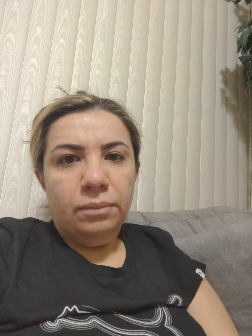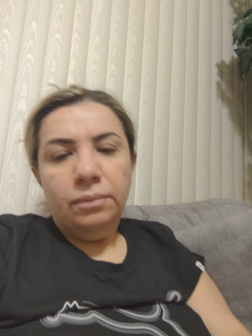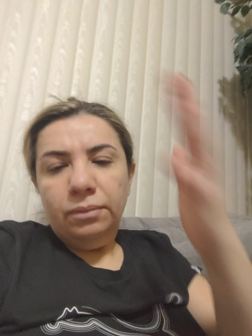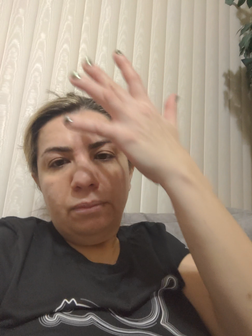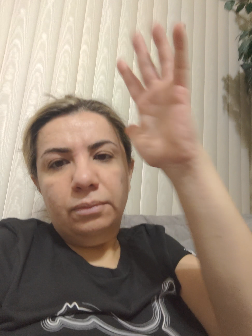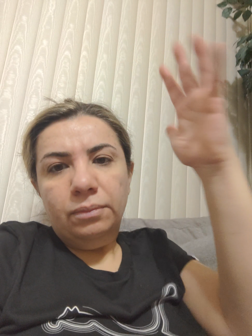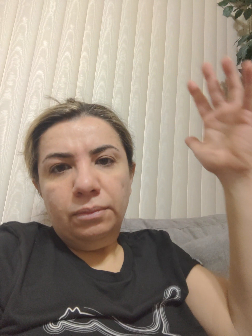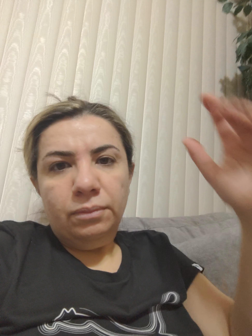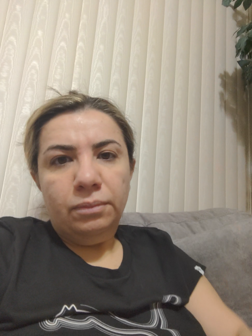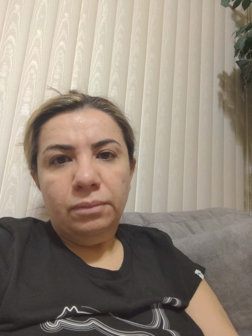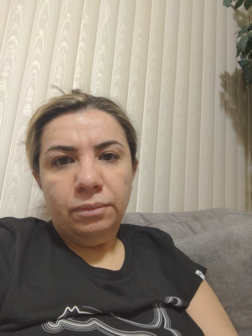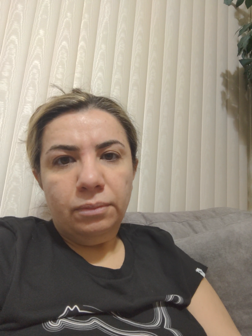tree